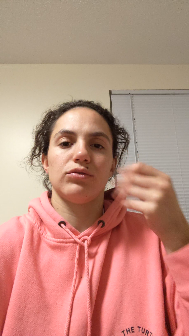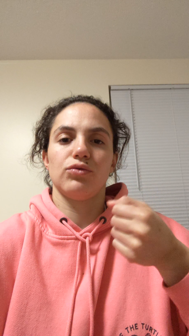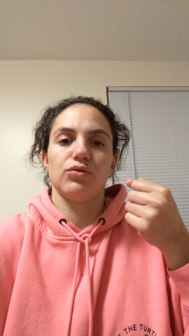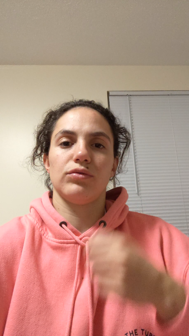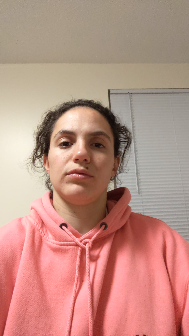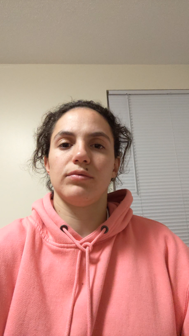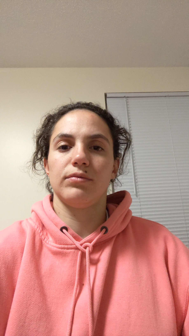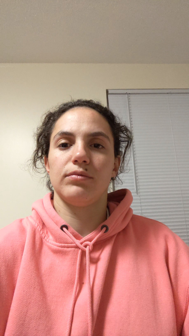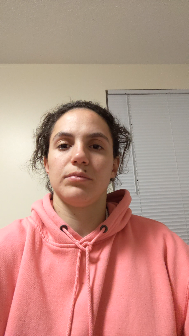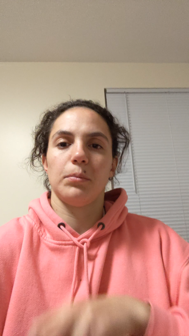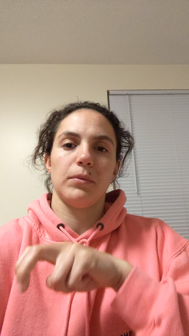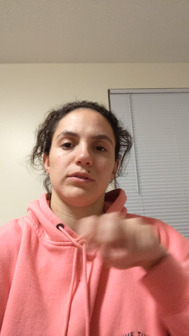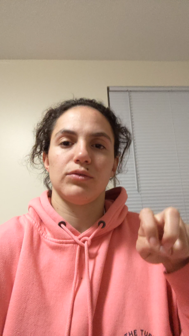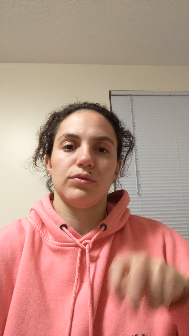bench